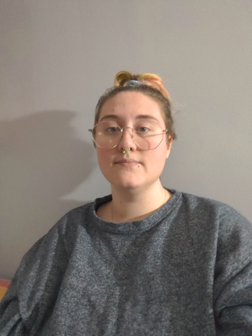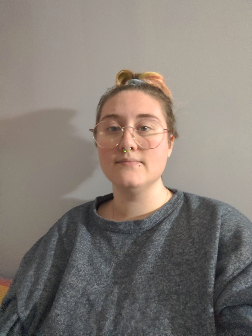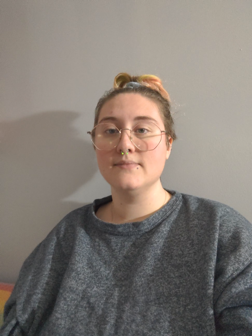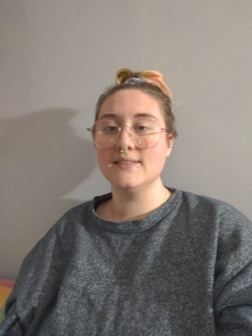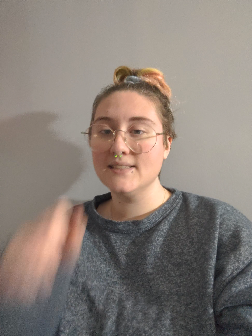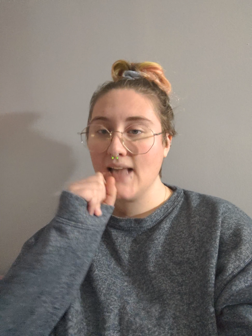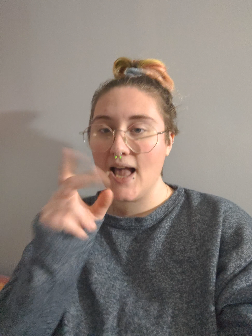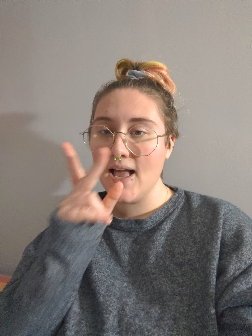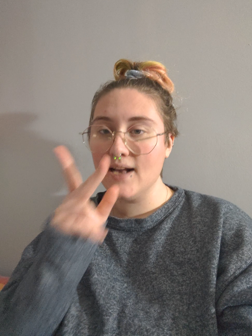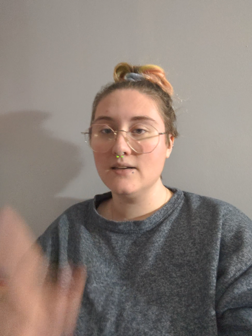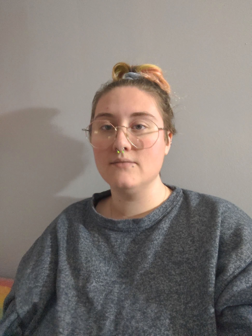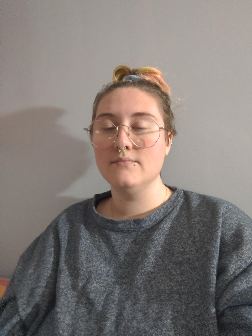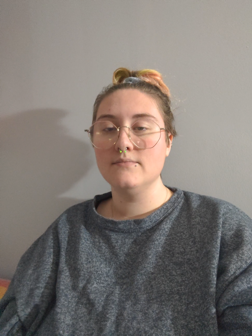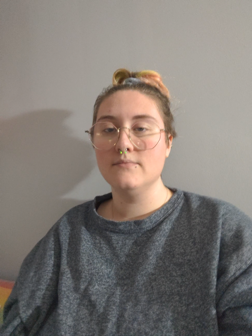snack